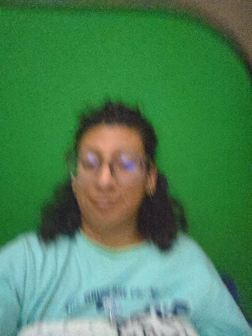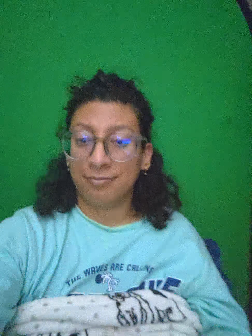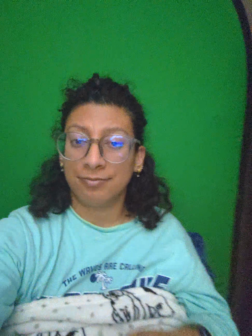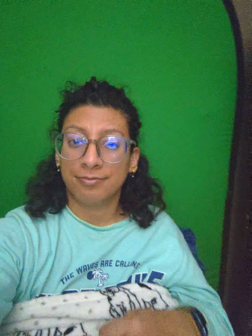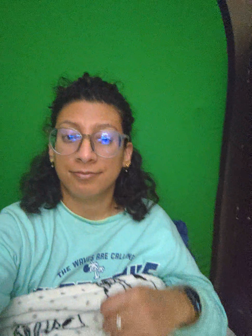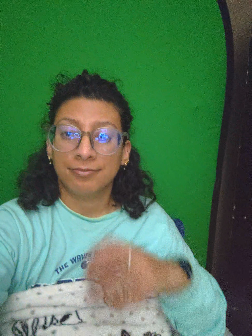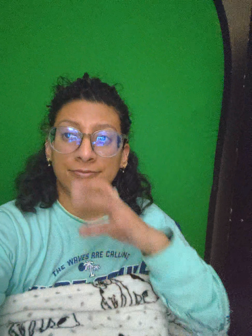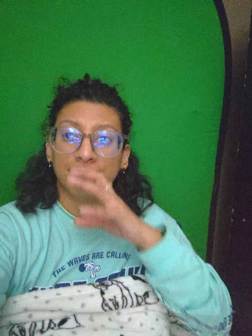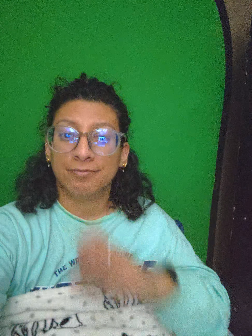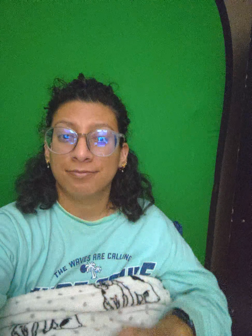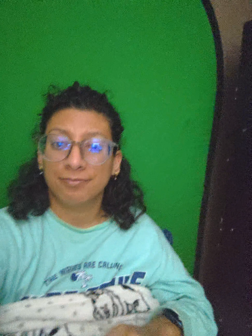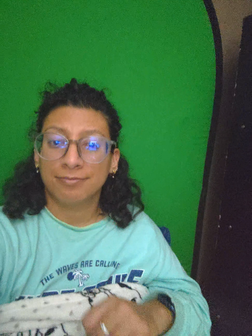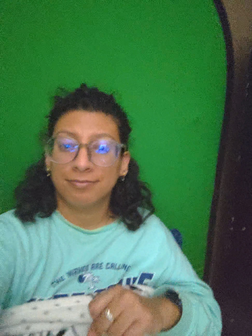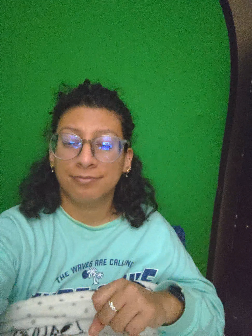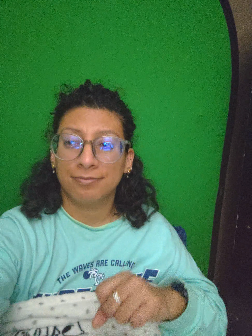old